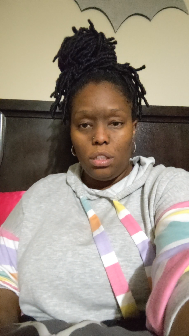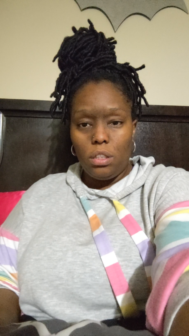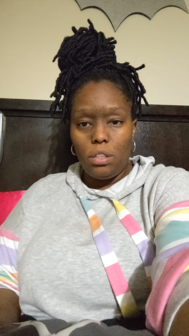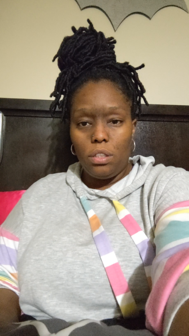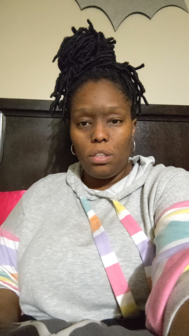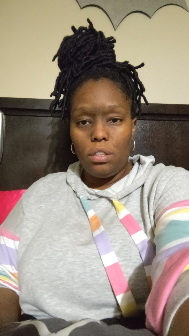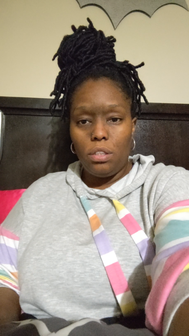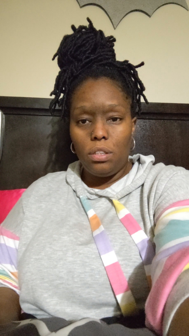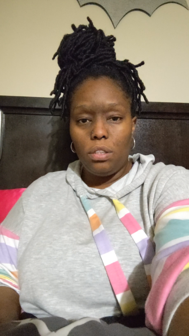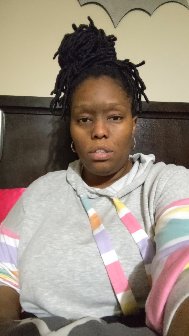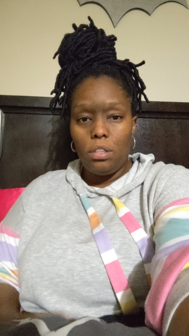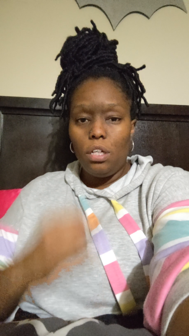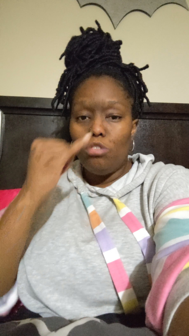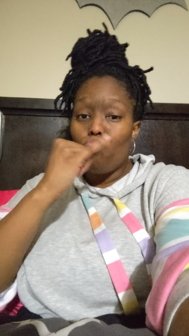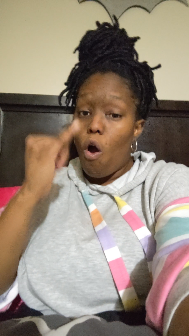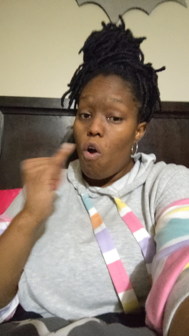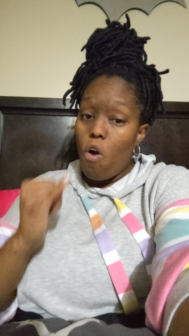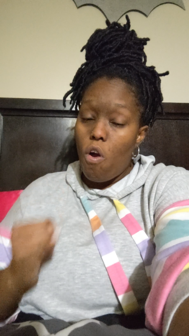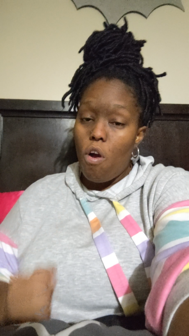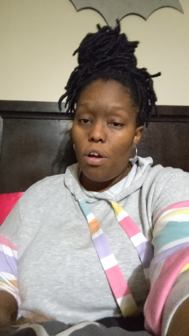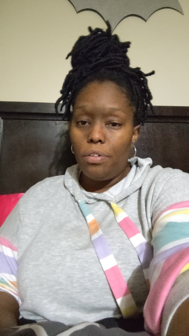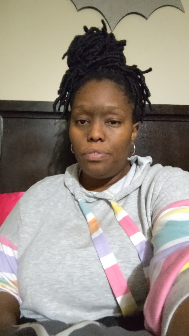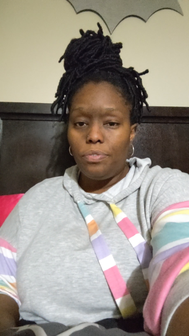draw